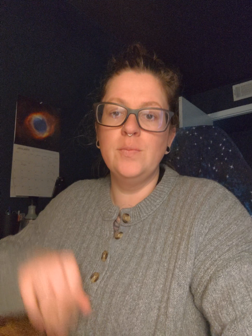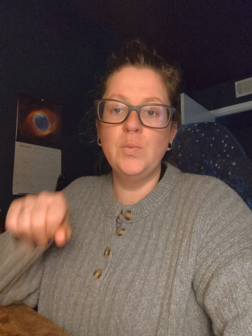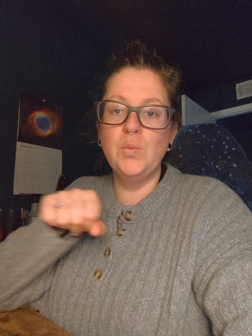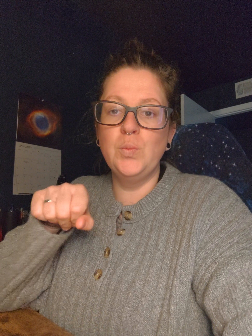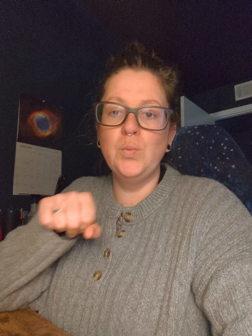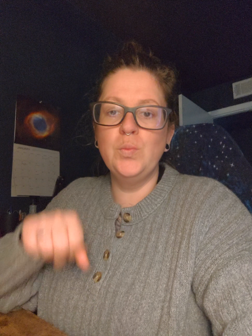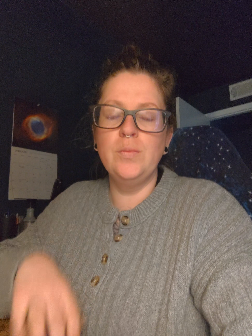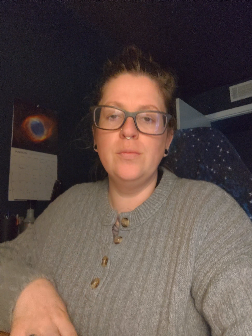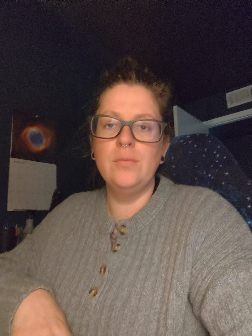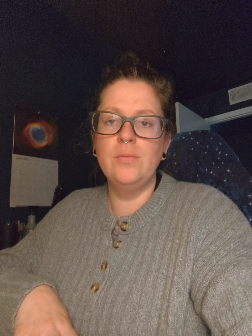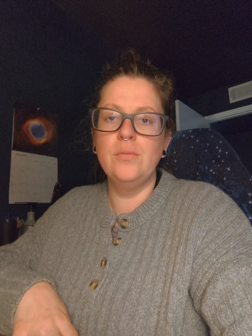shoe